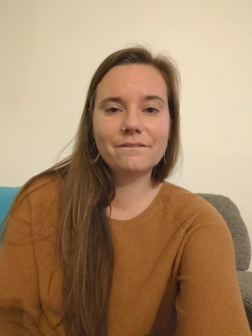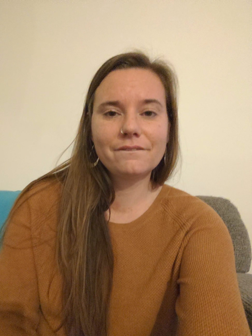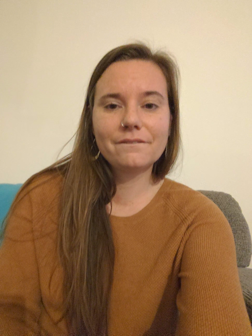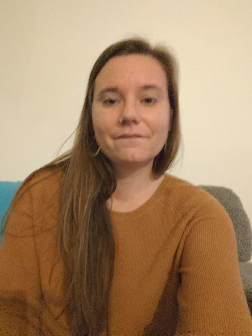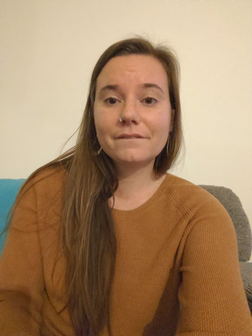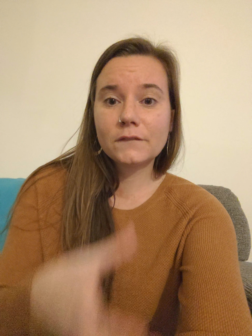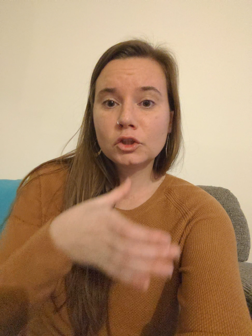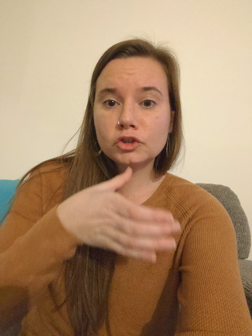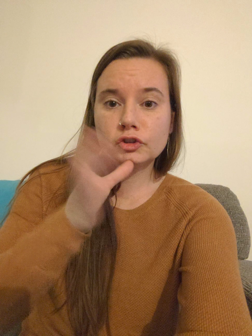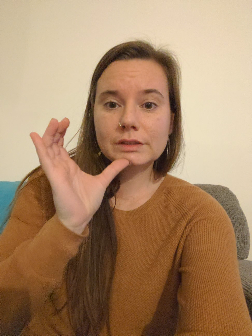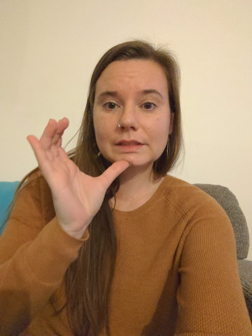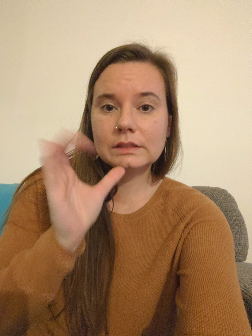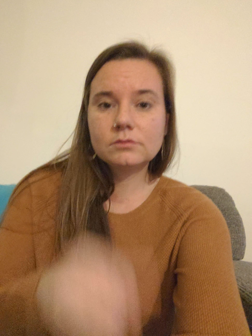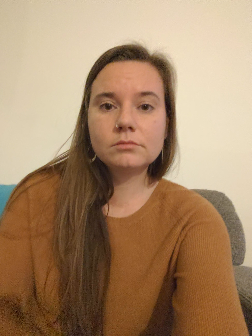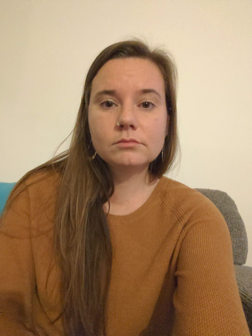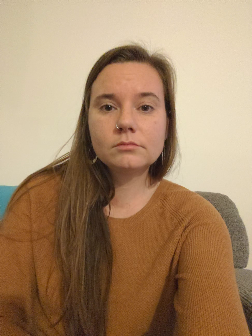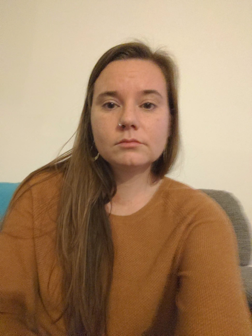drink